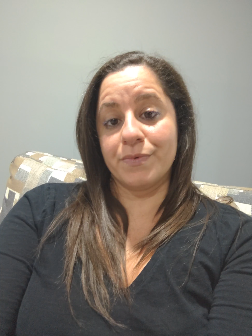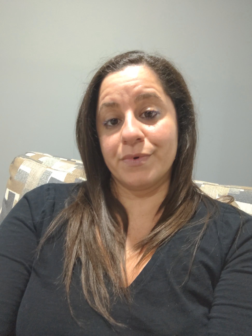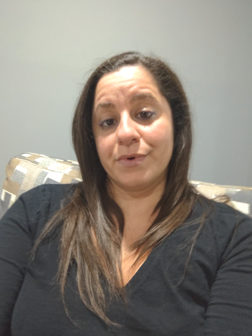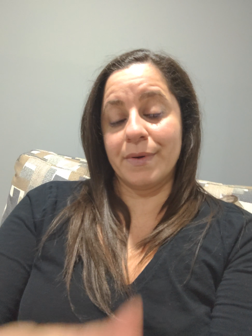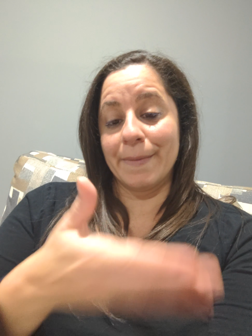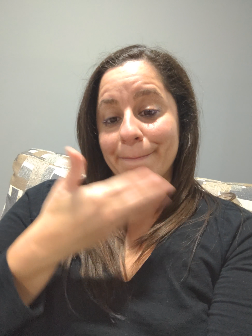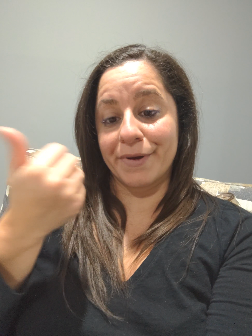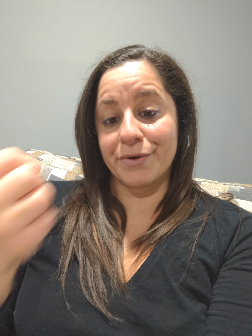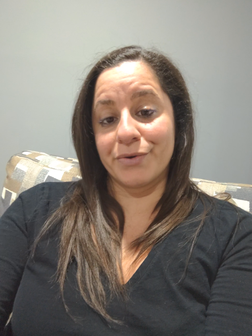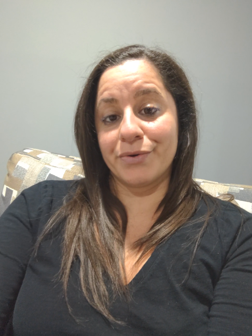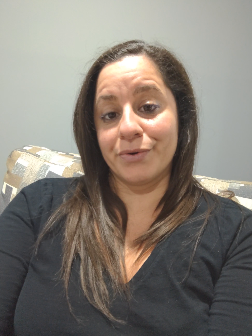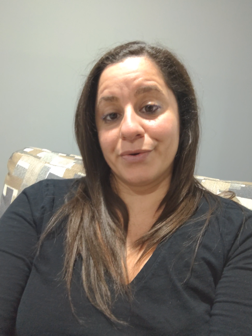better